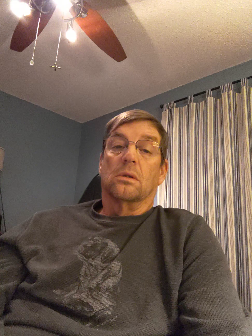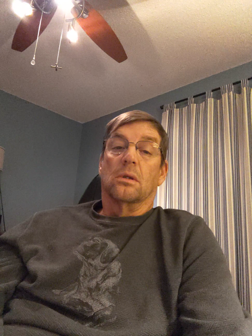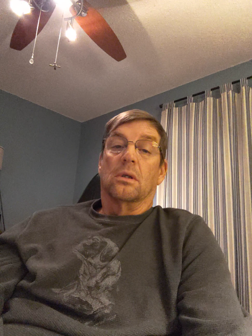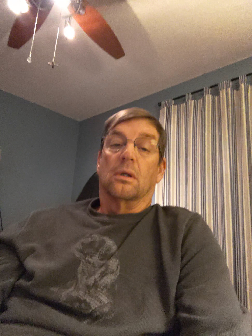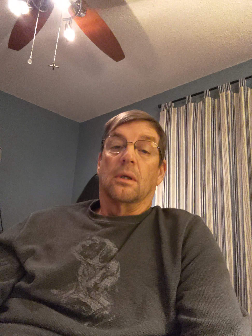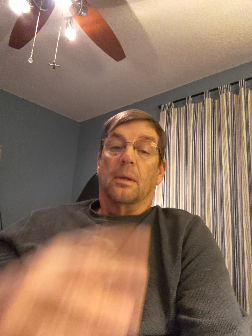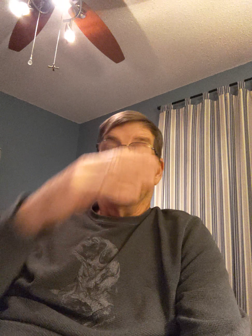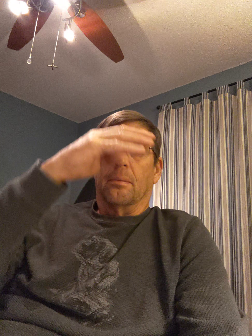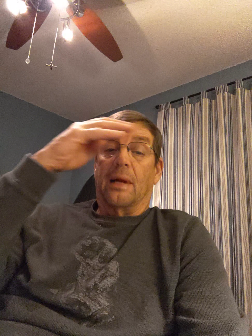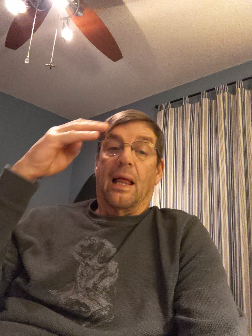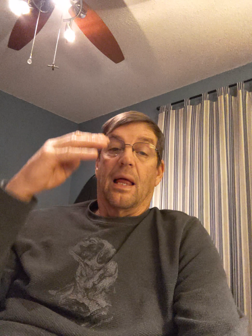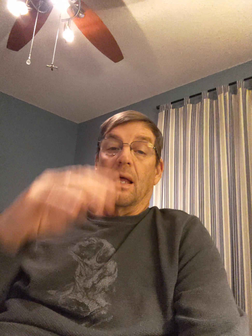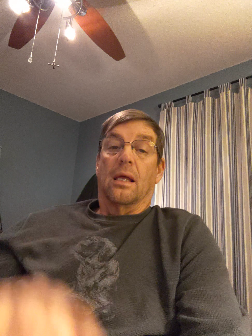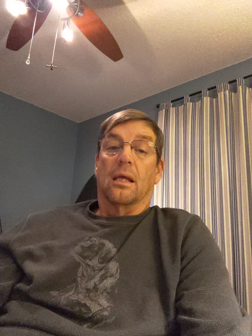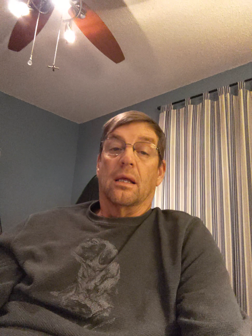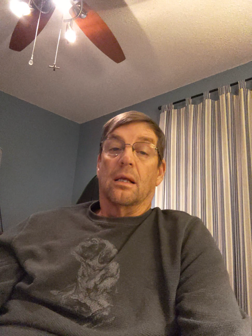black